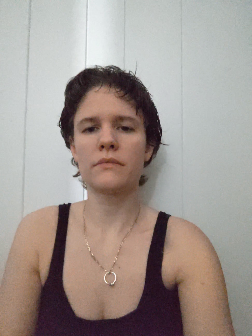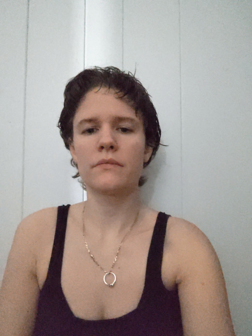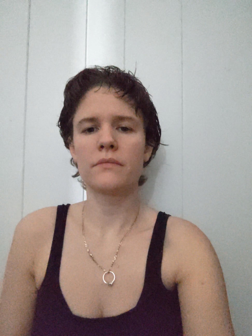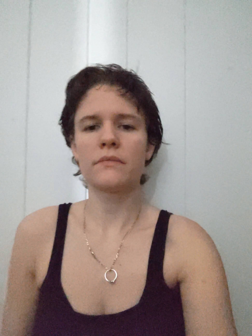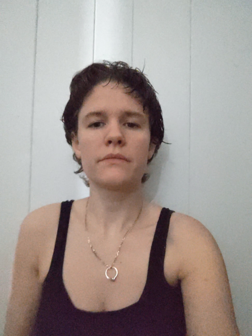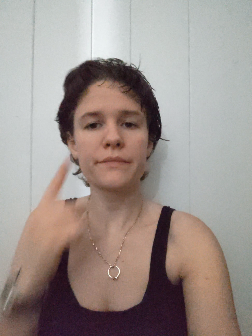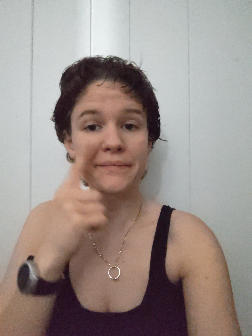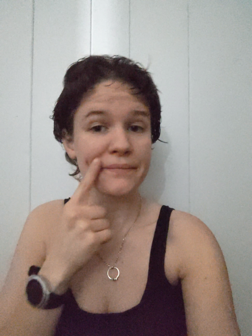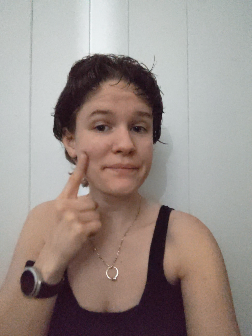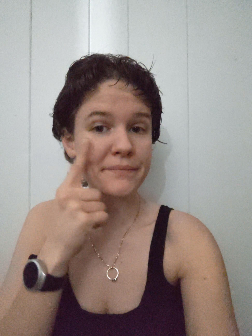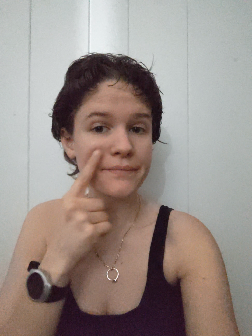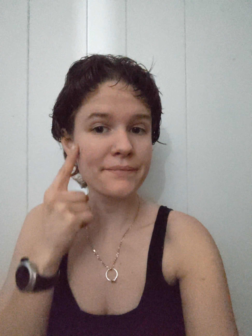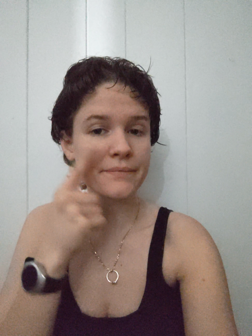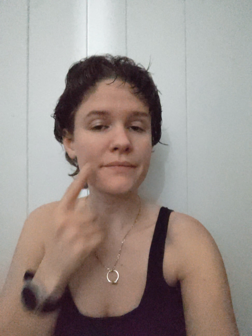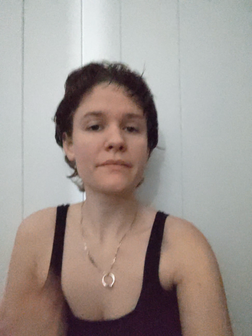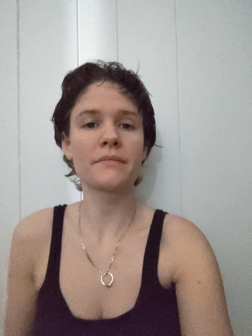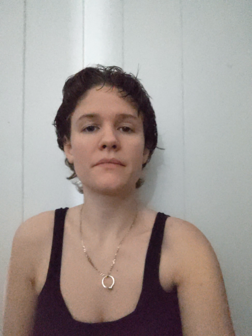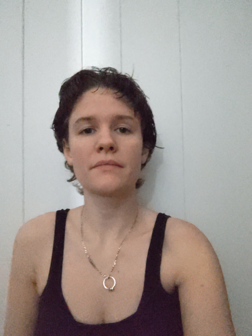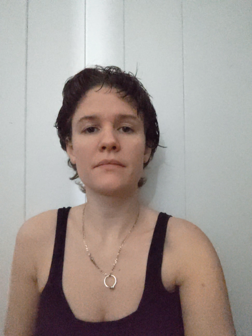cheek